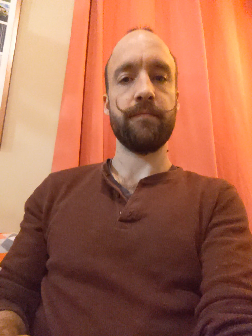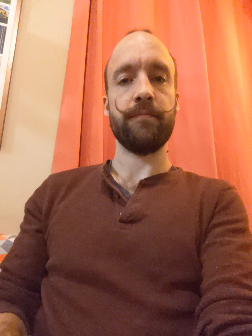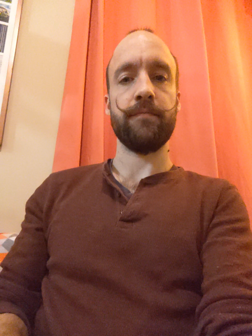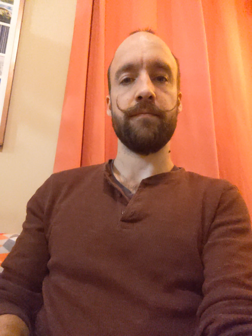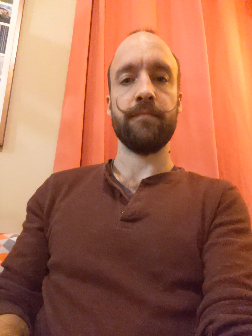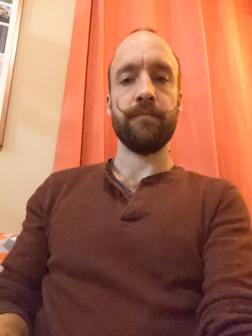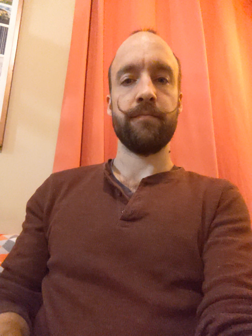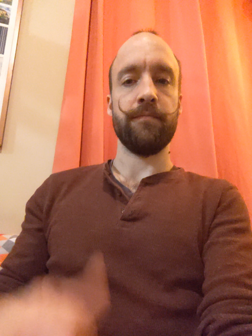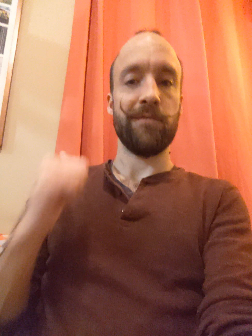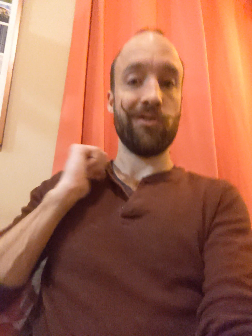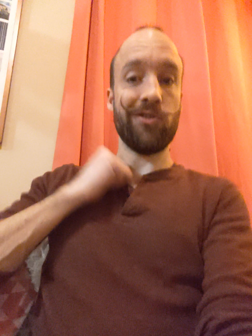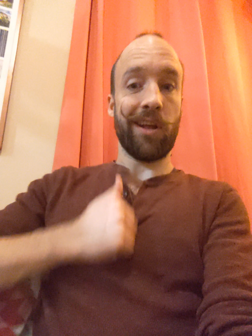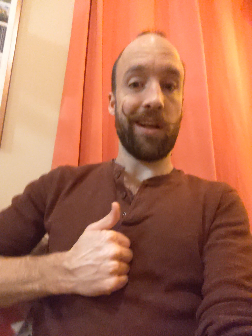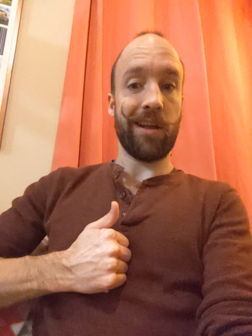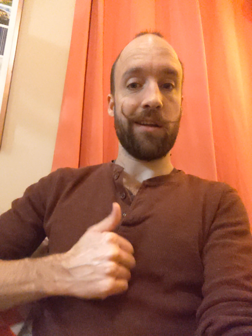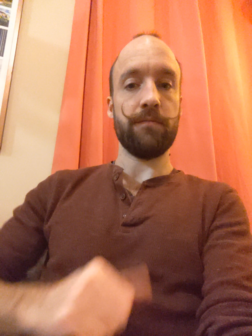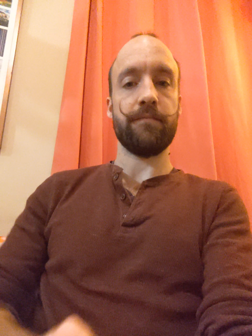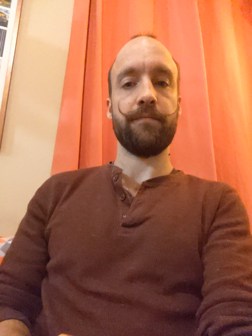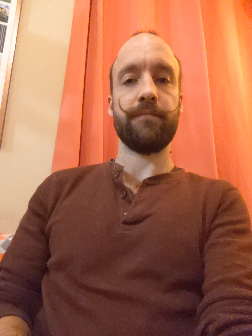jacket